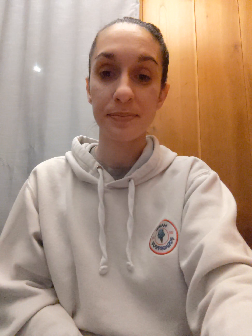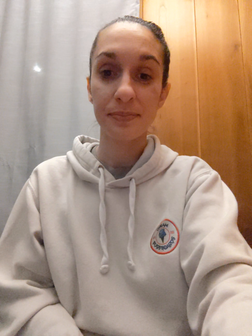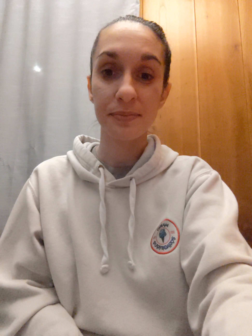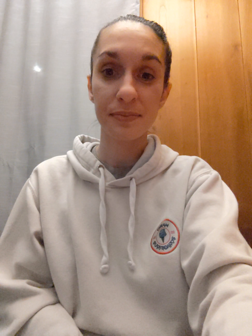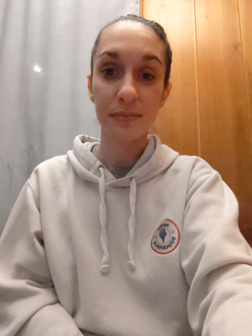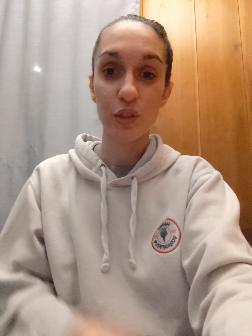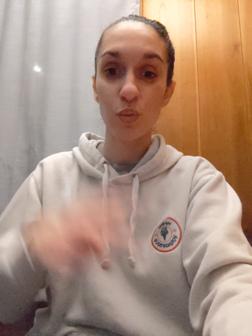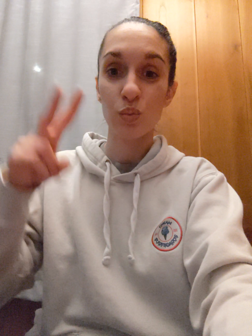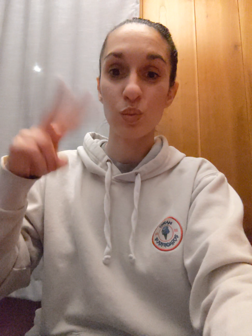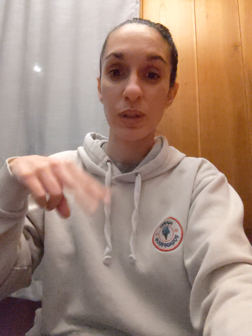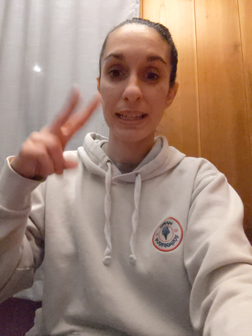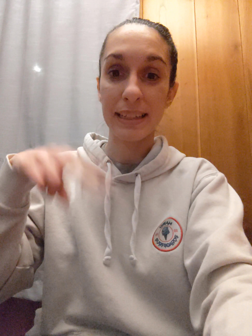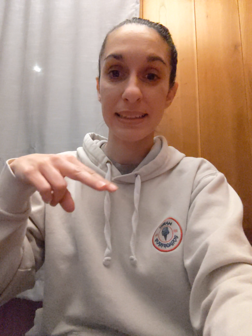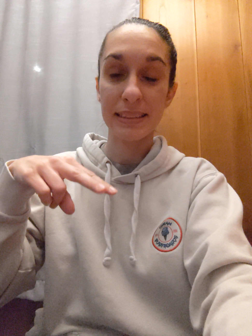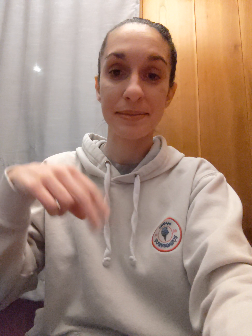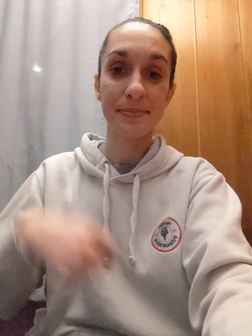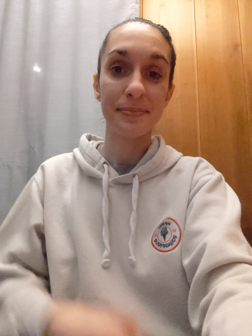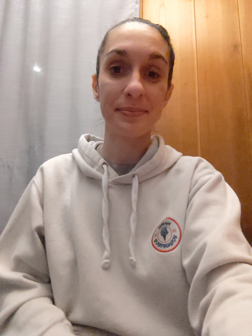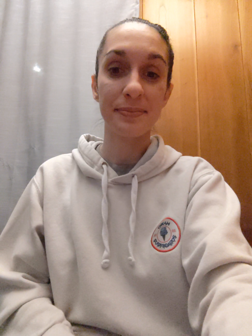read